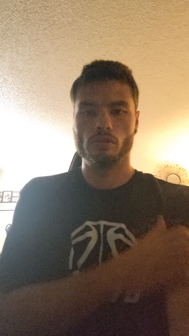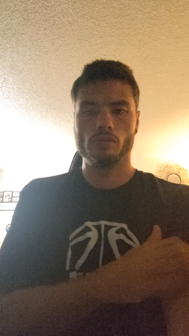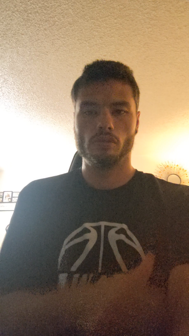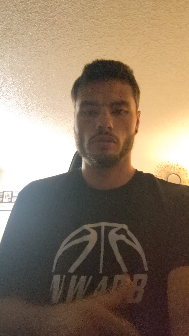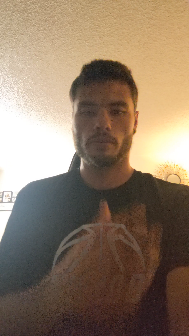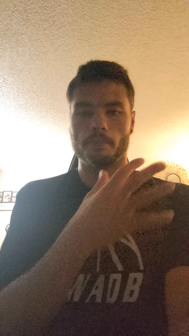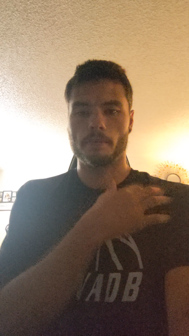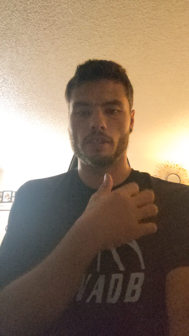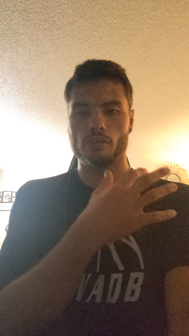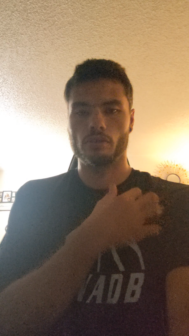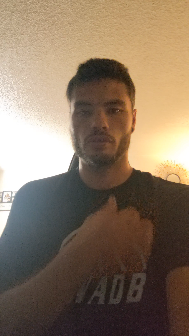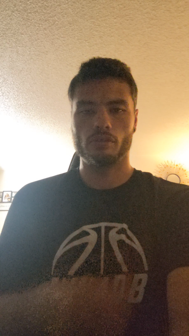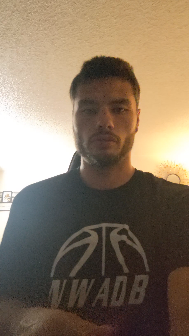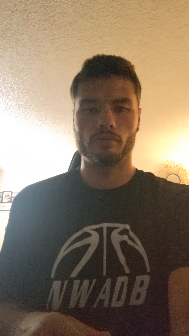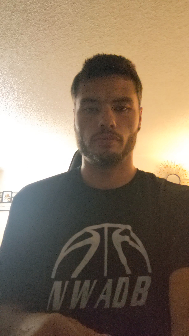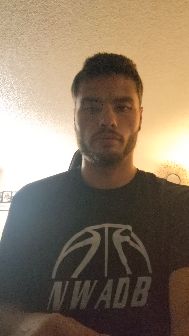bear